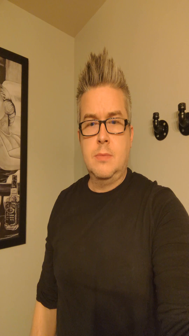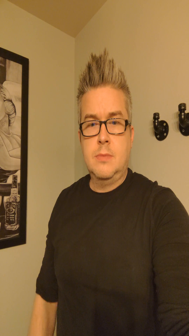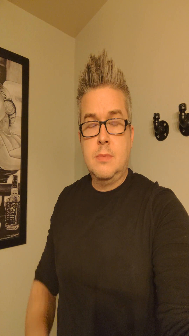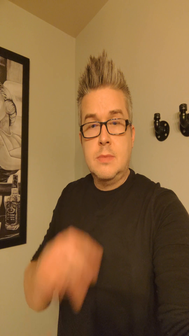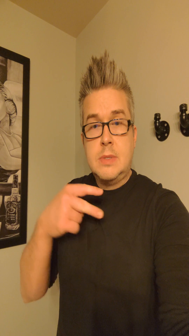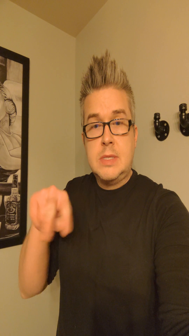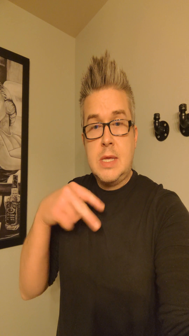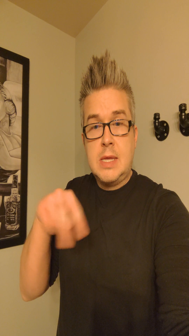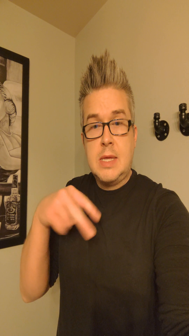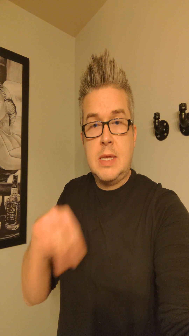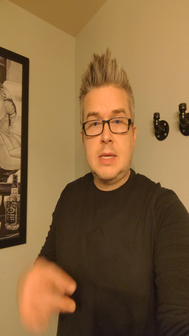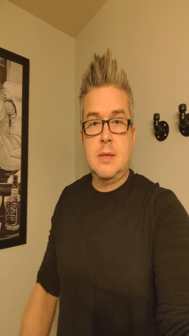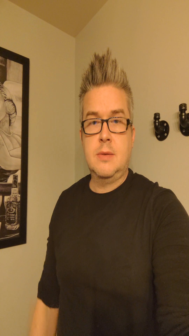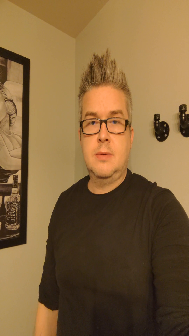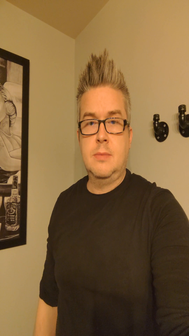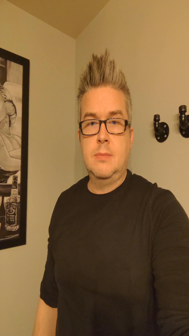dance